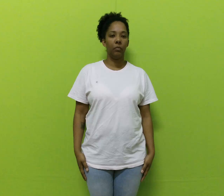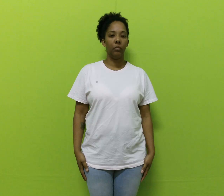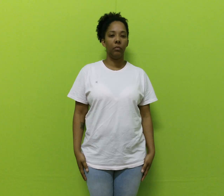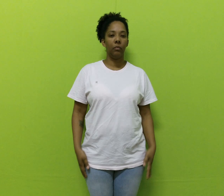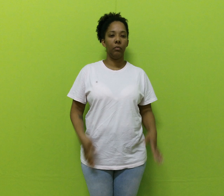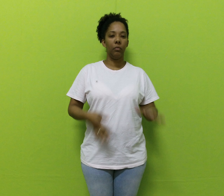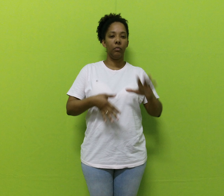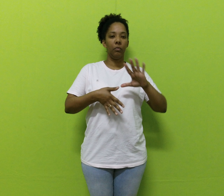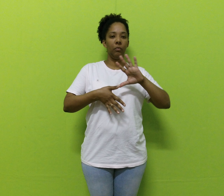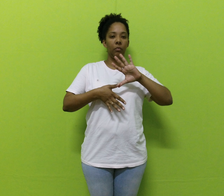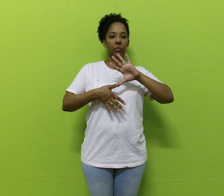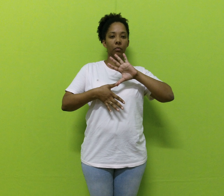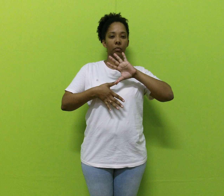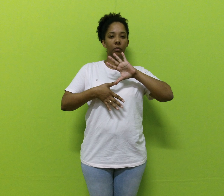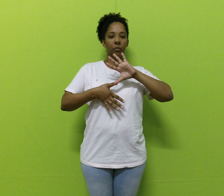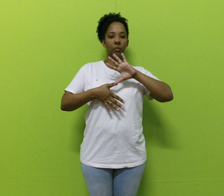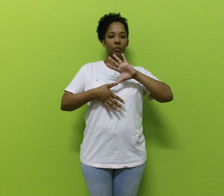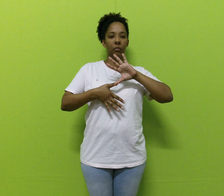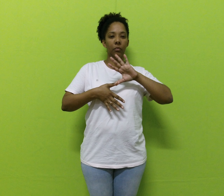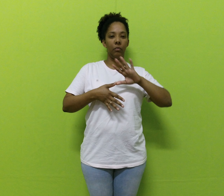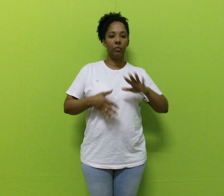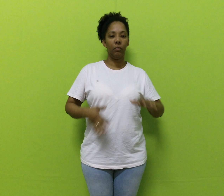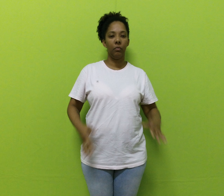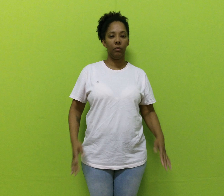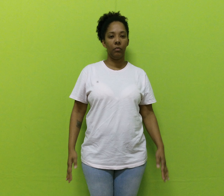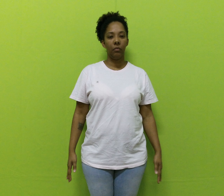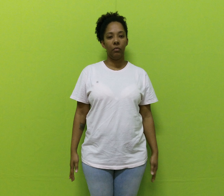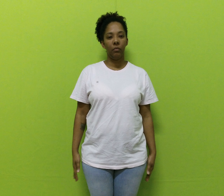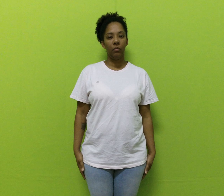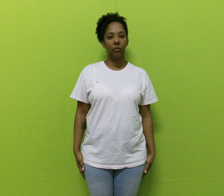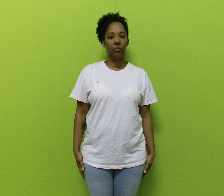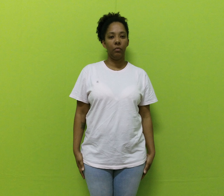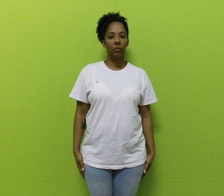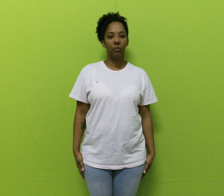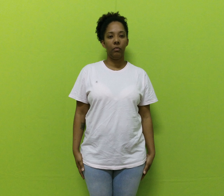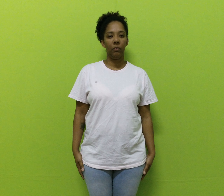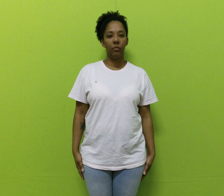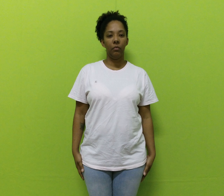América